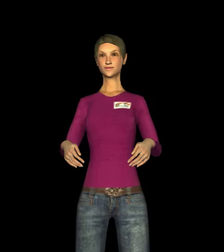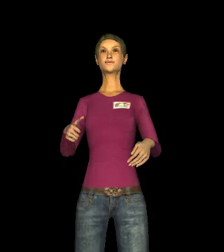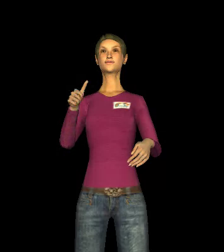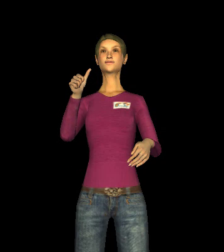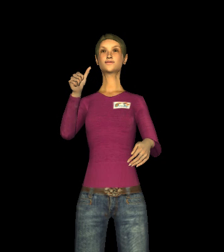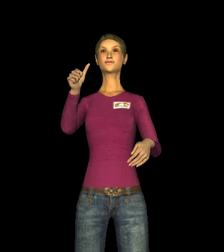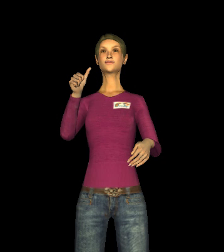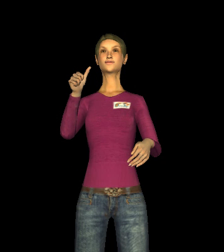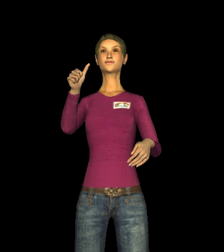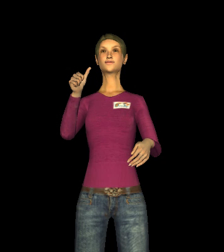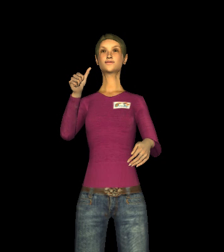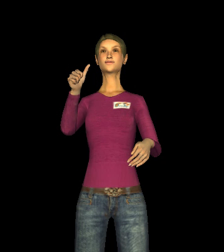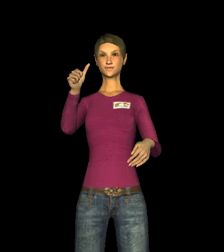جرس